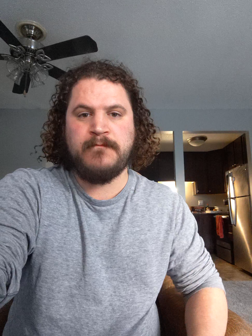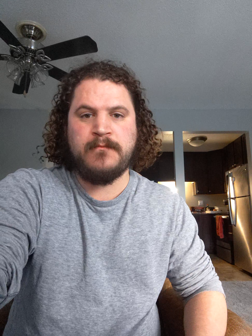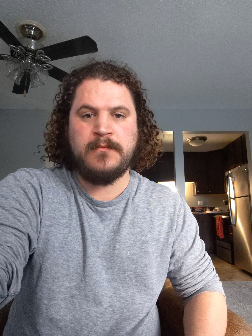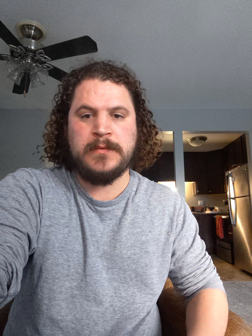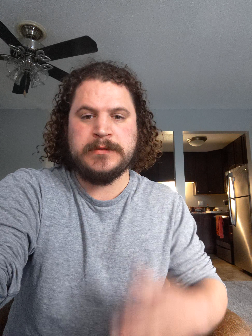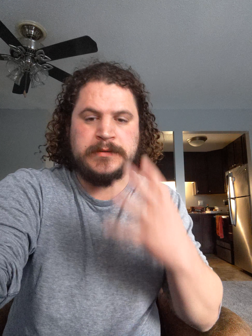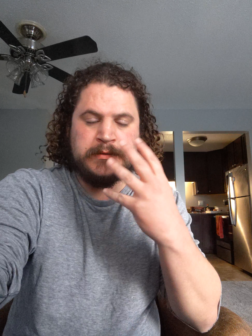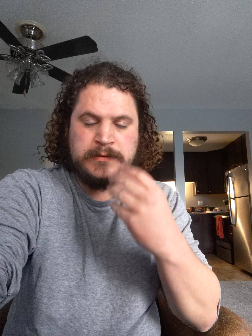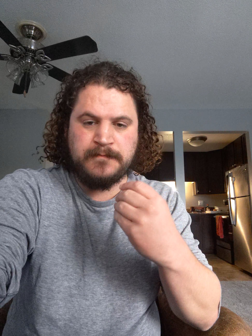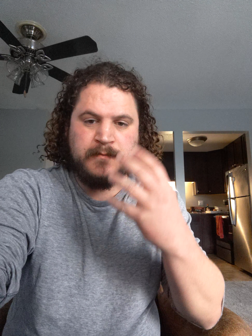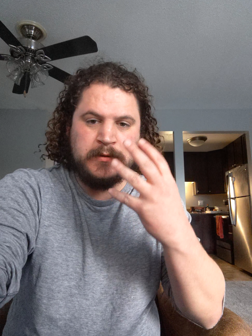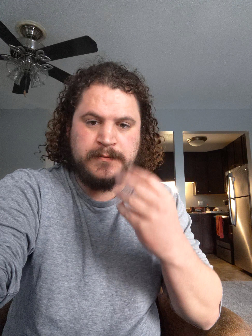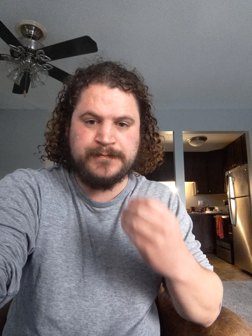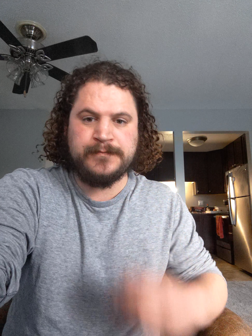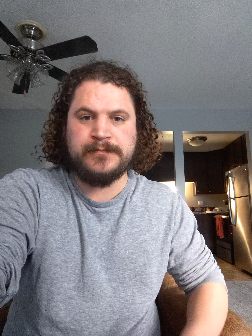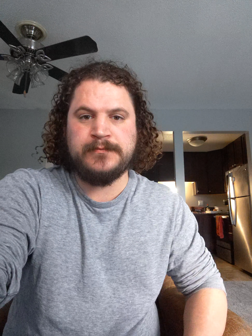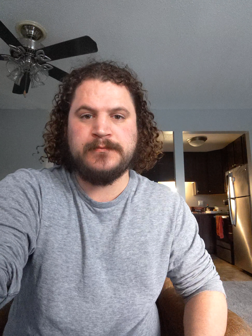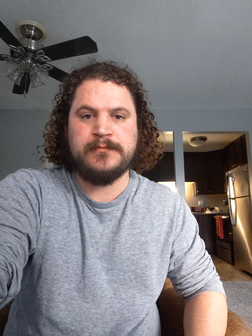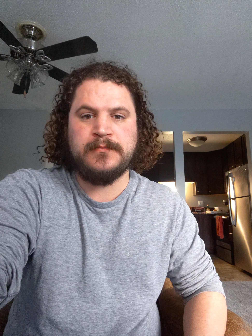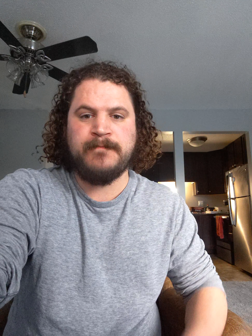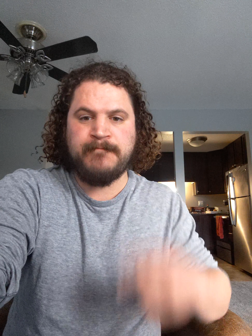sleepy